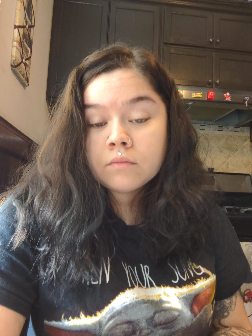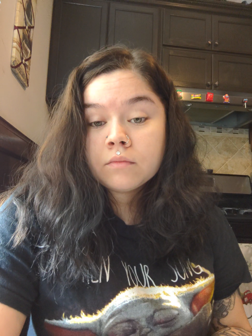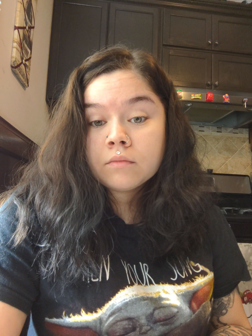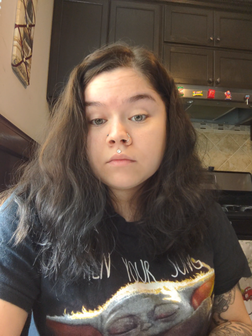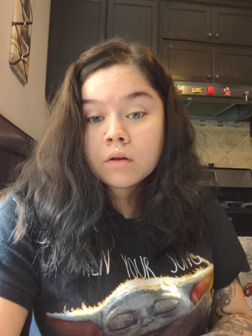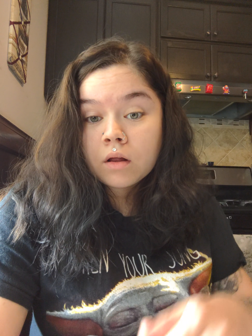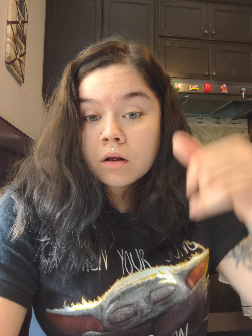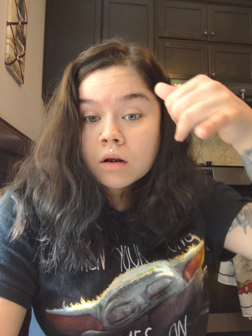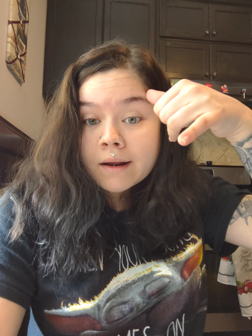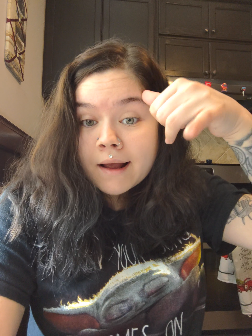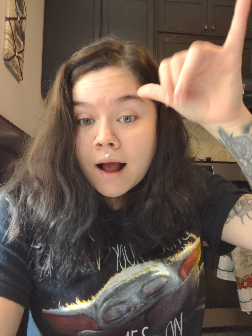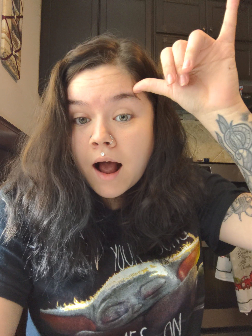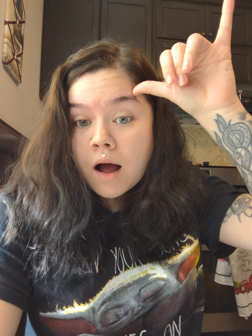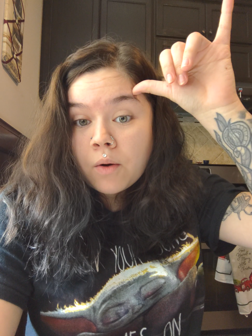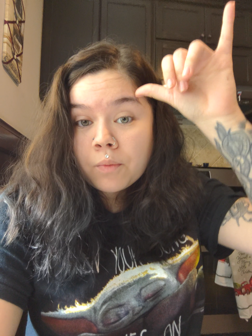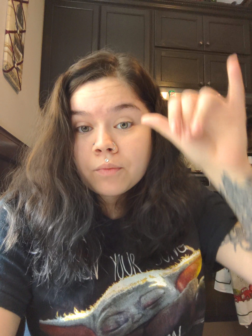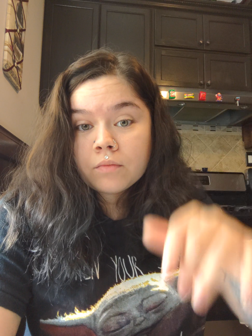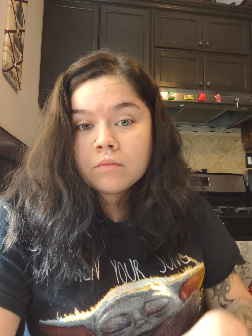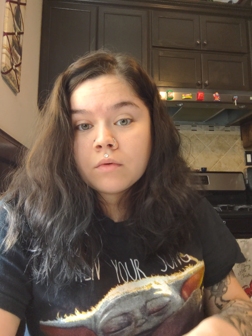cow